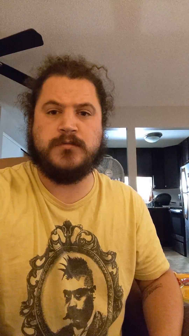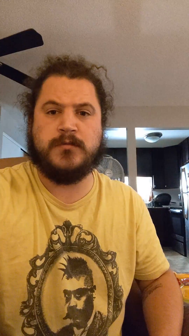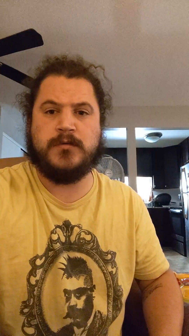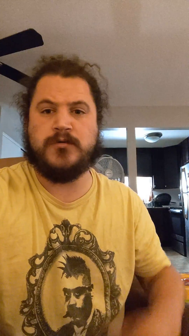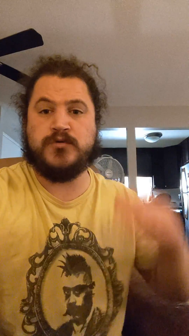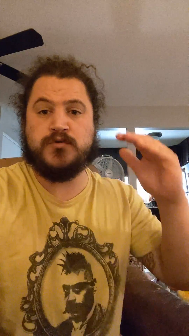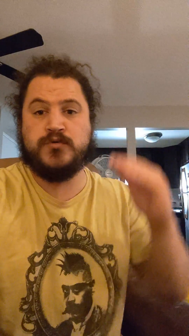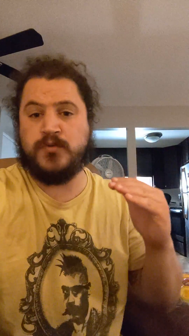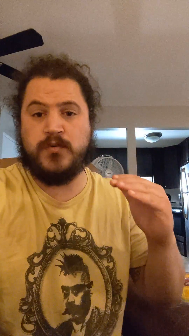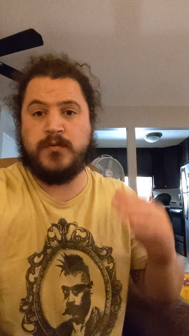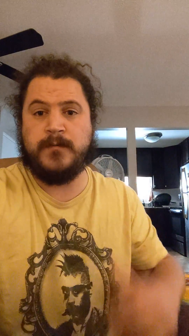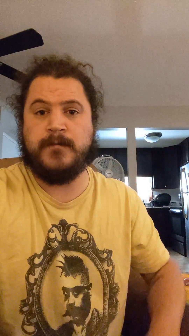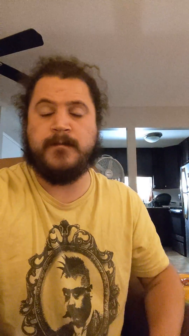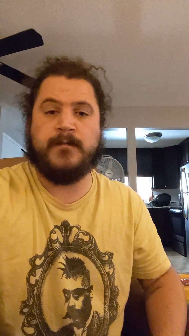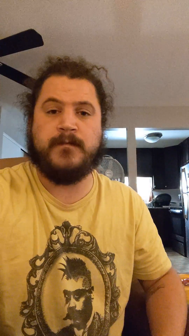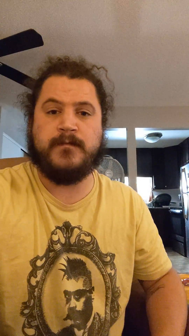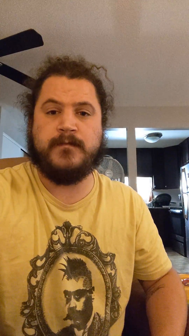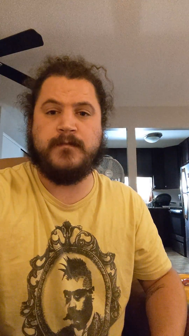short